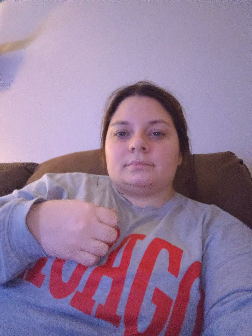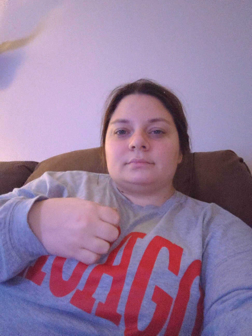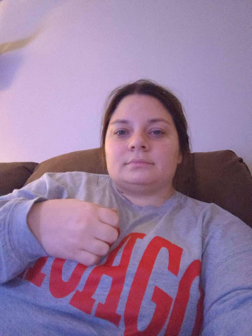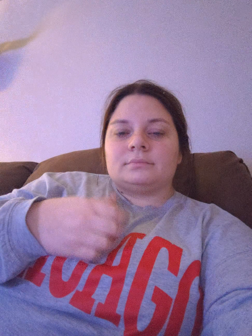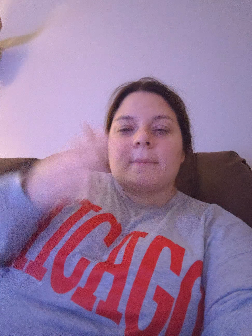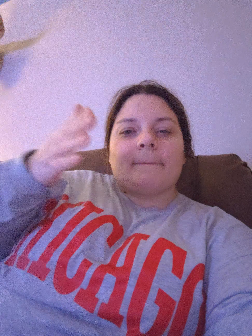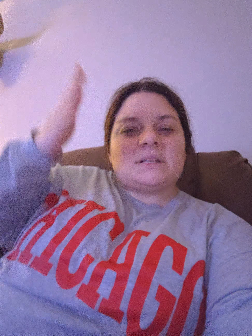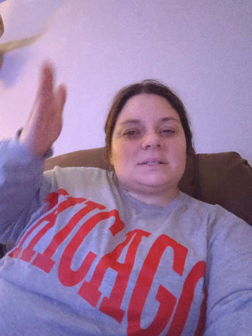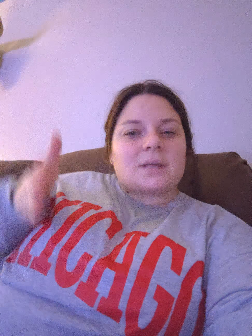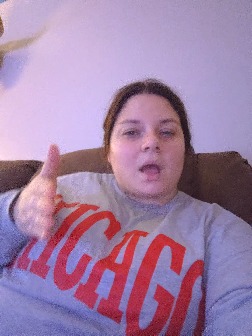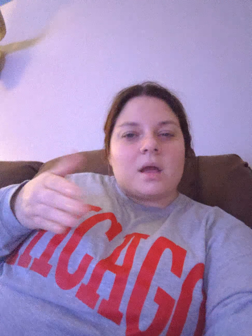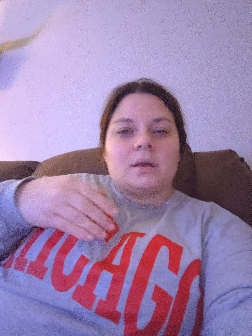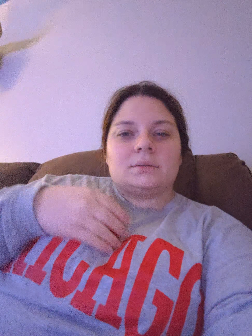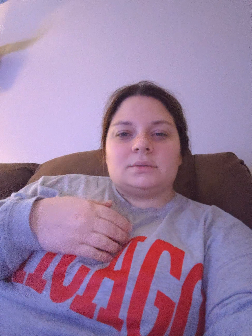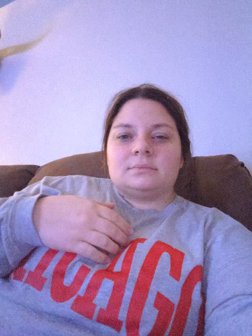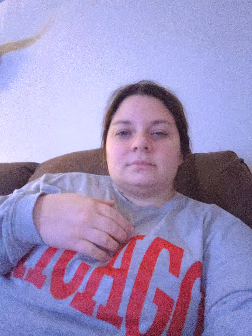beside